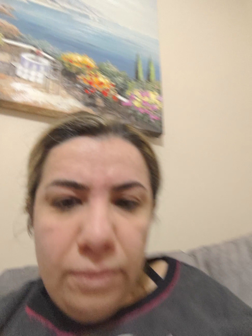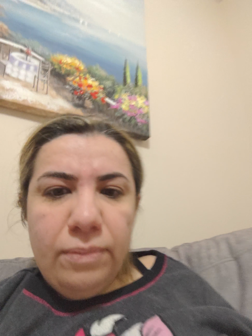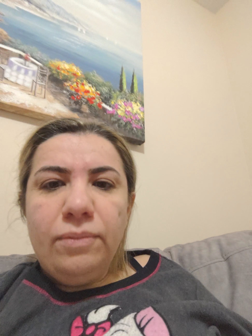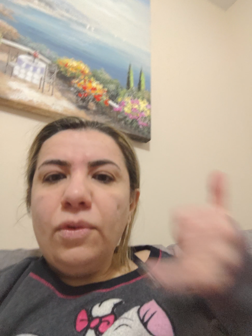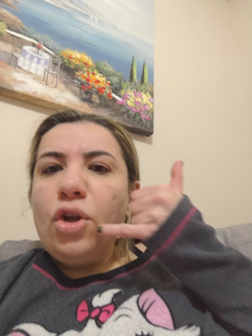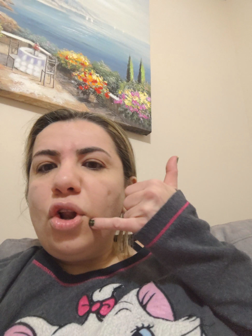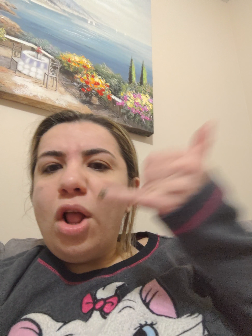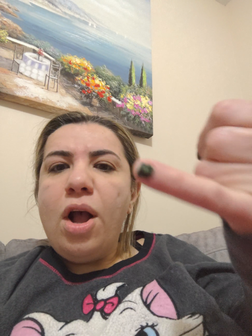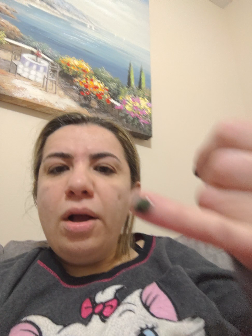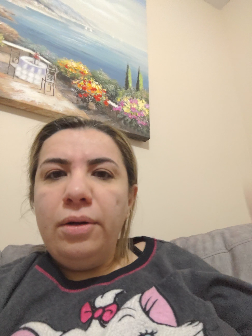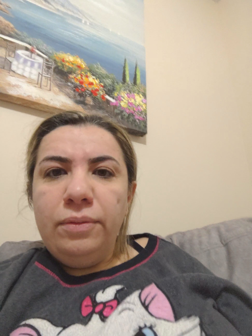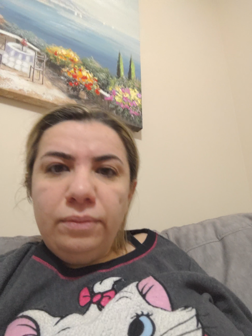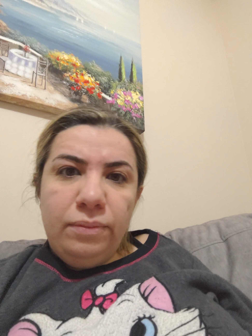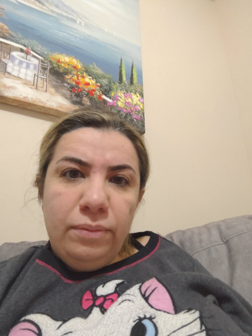call on the phone